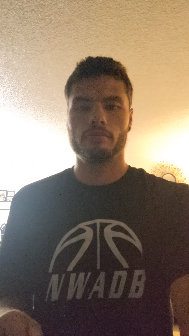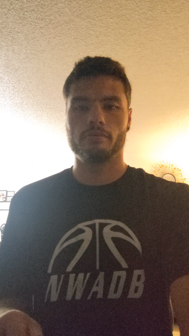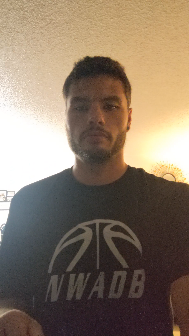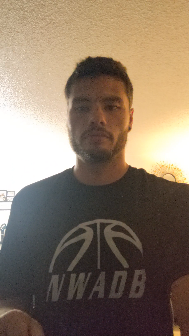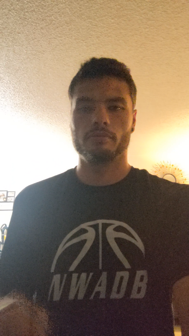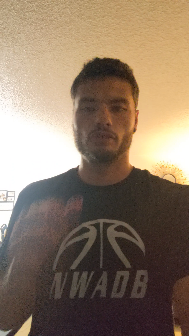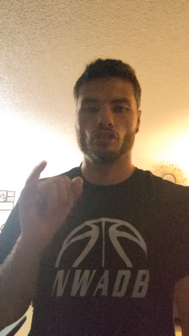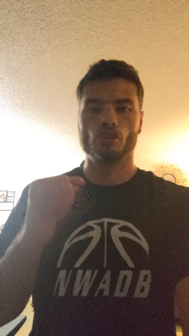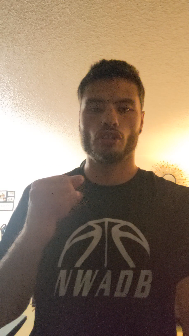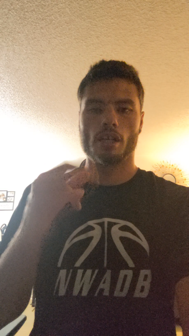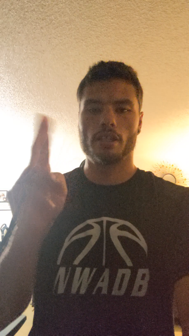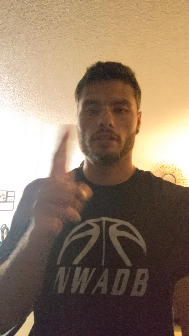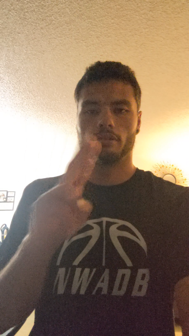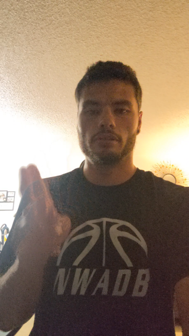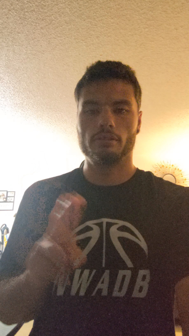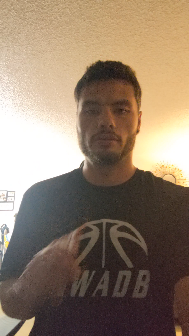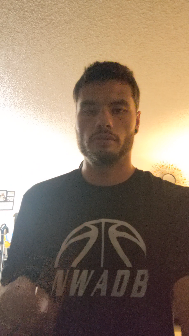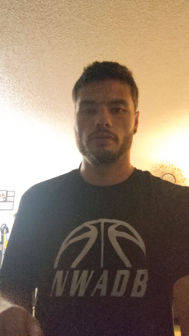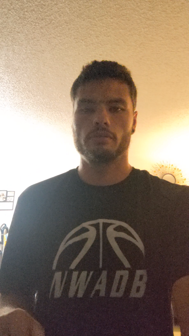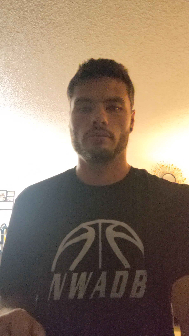jelly